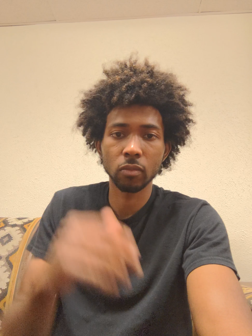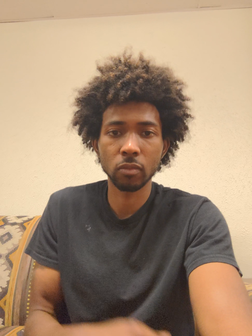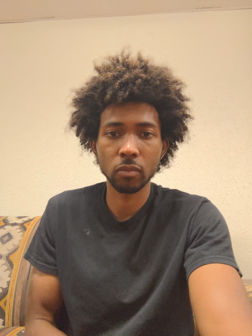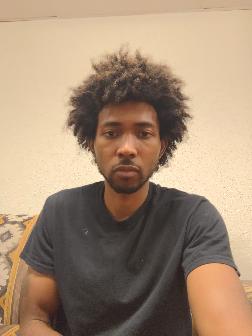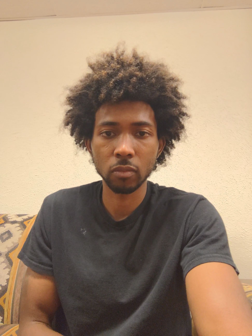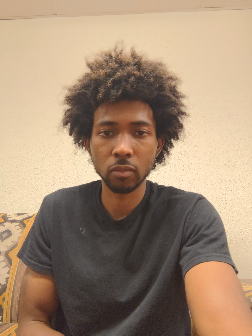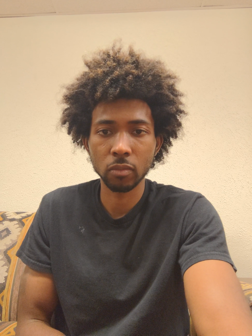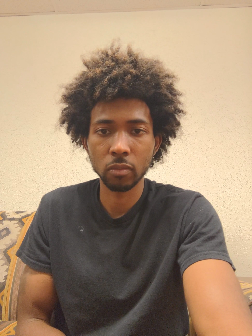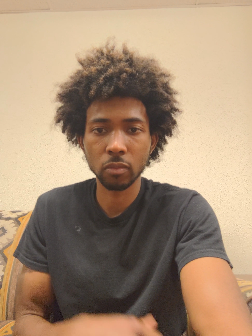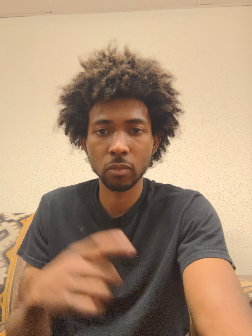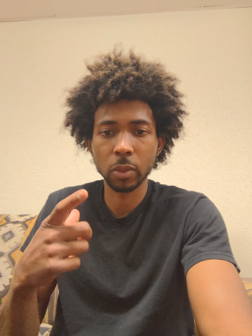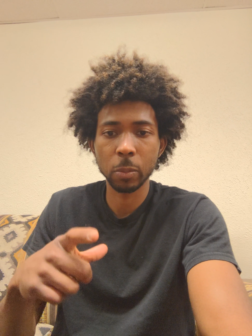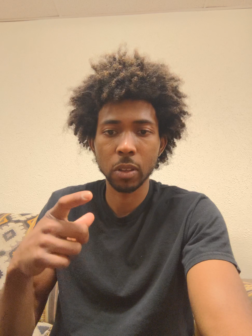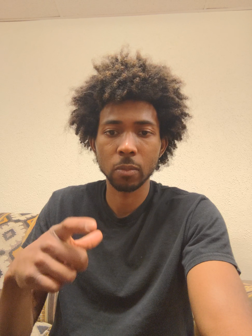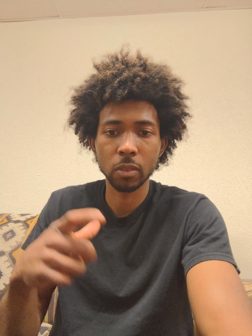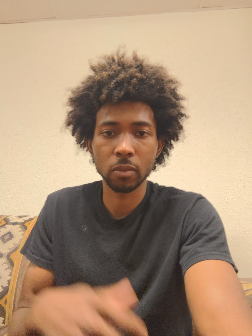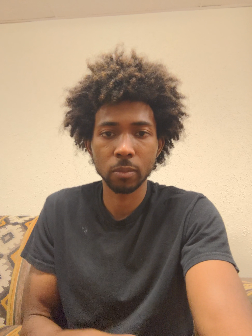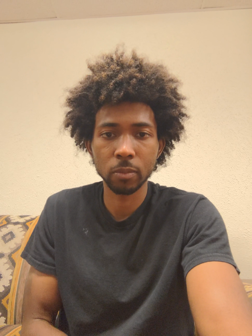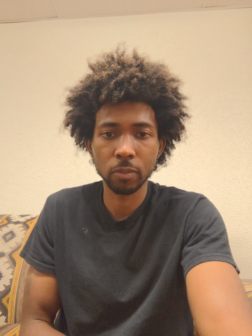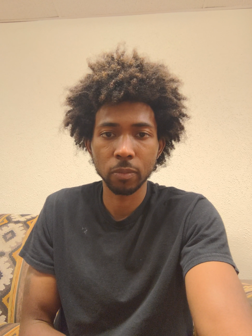plate